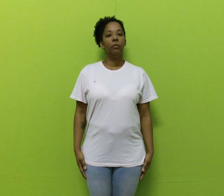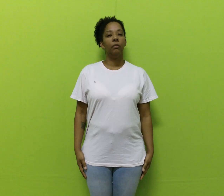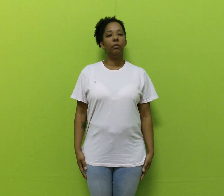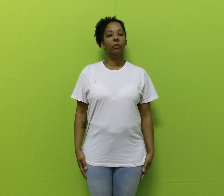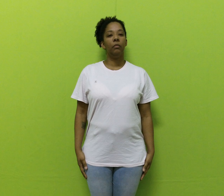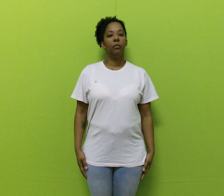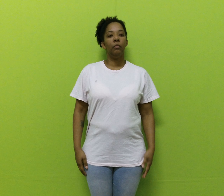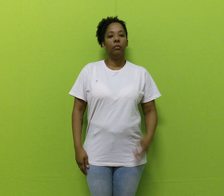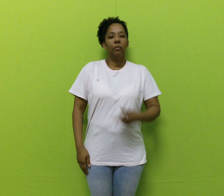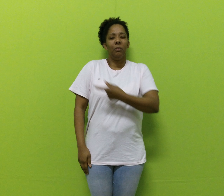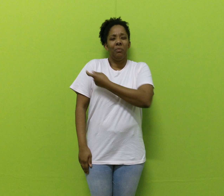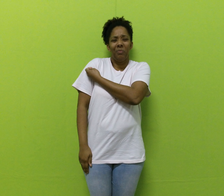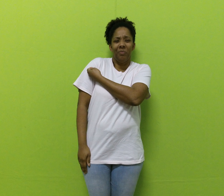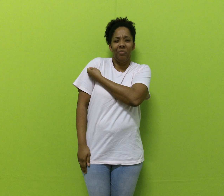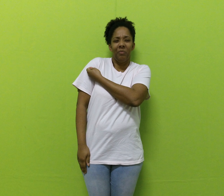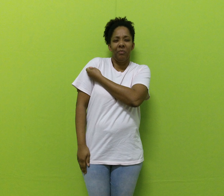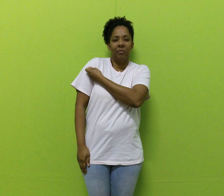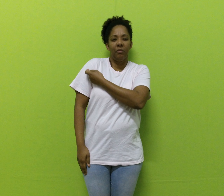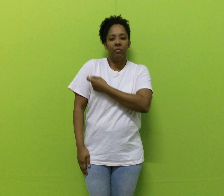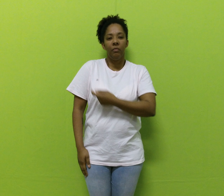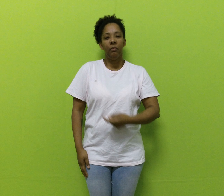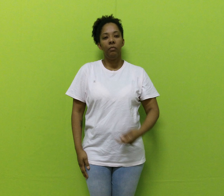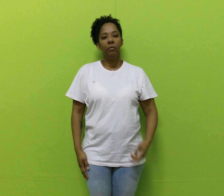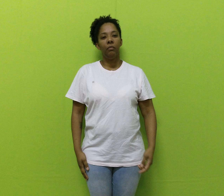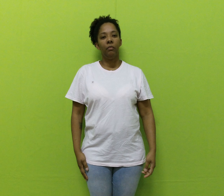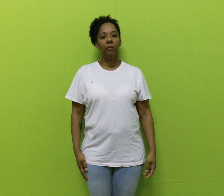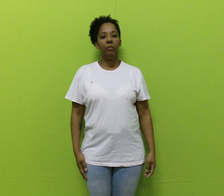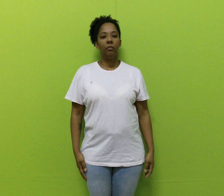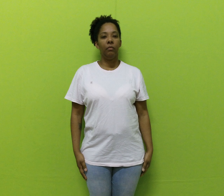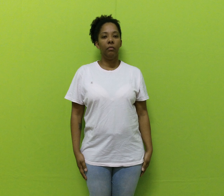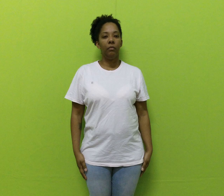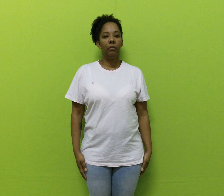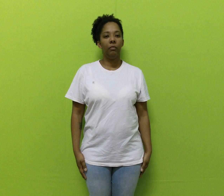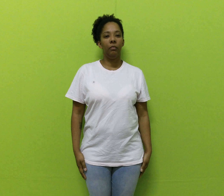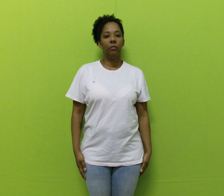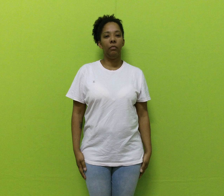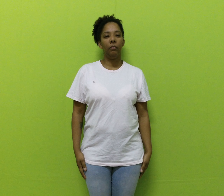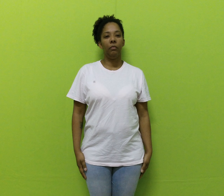vacina